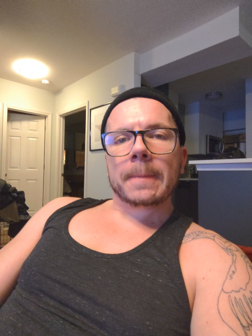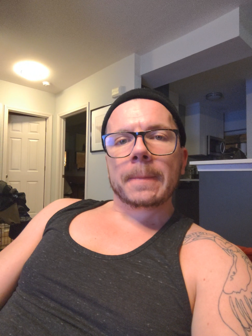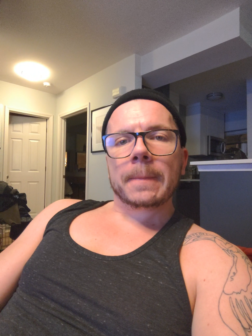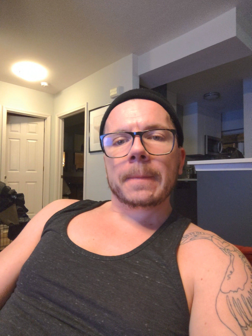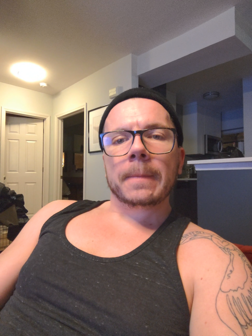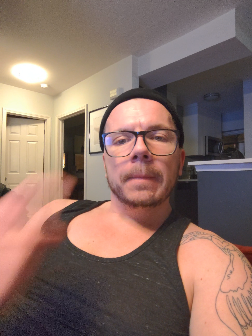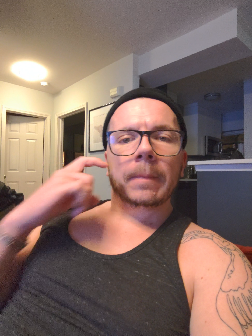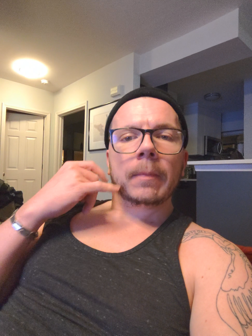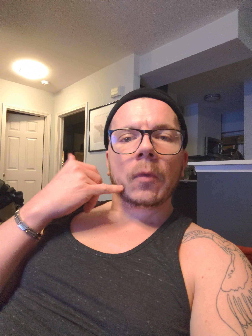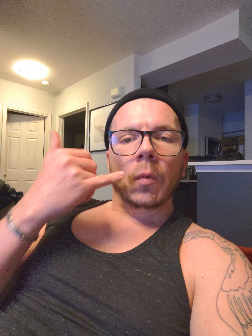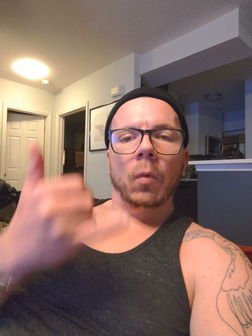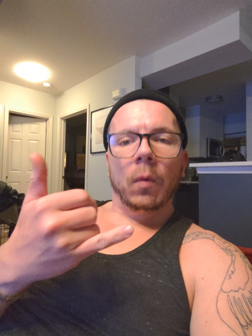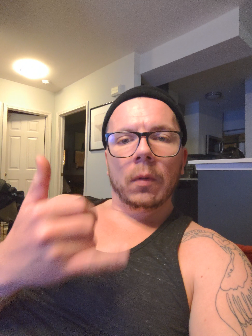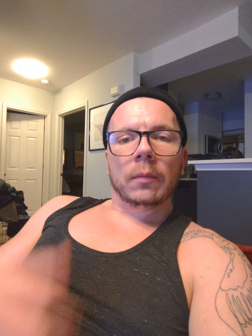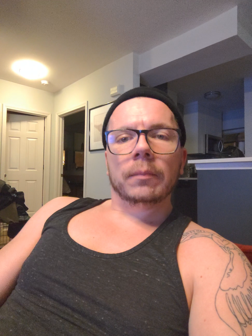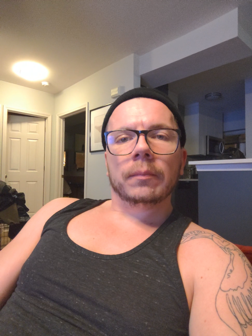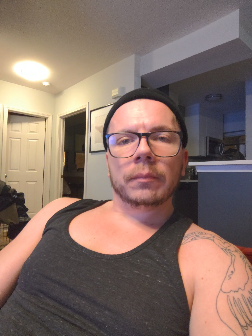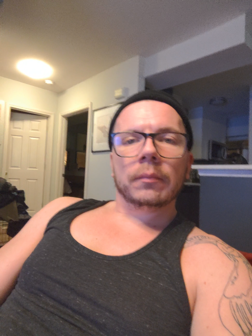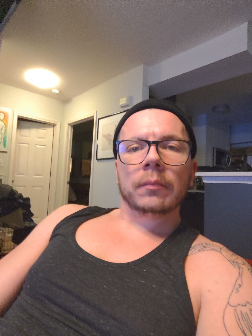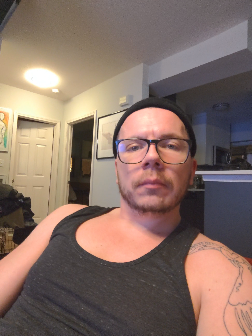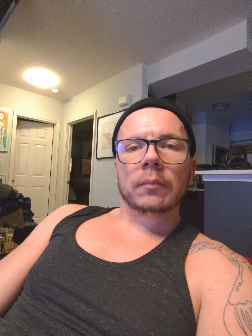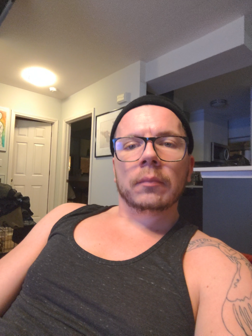call on the phone